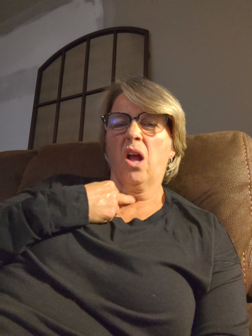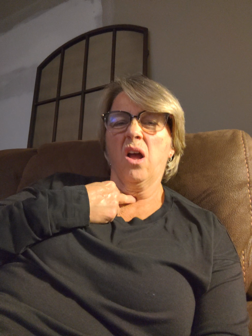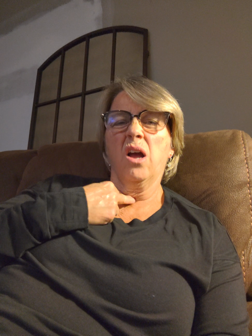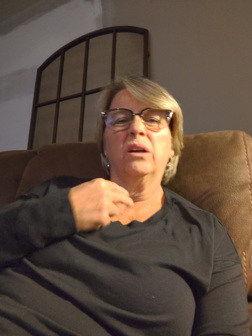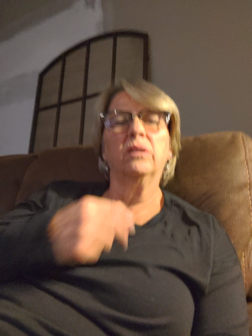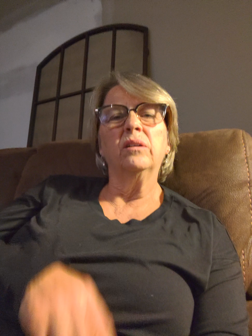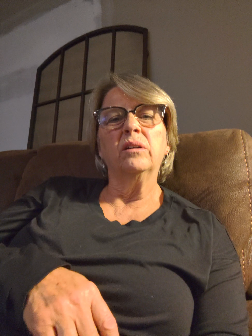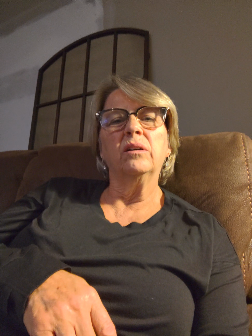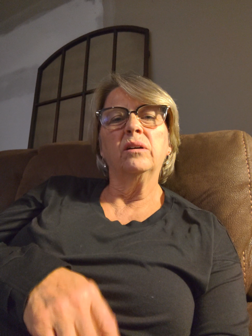stuck